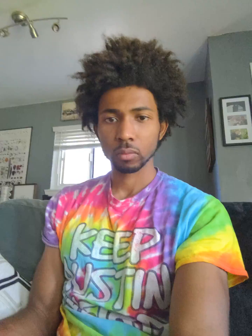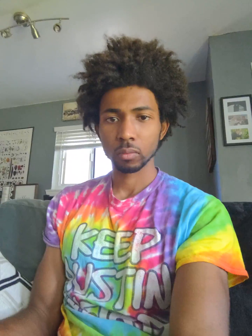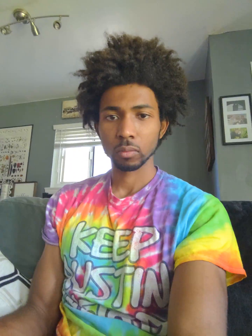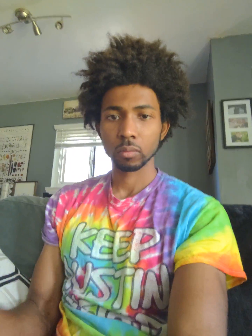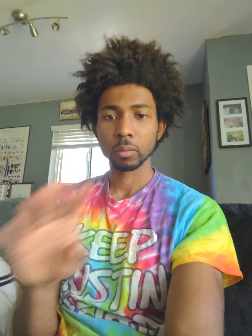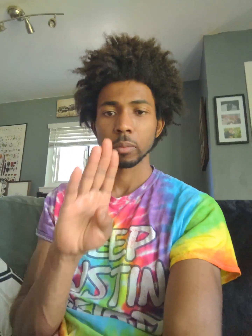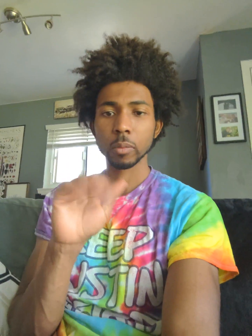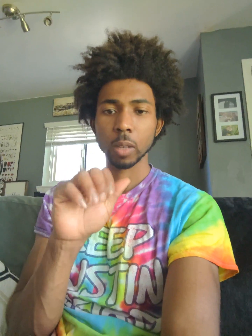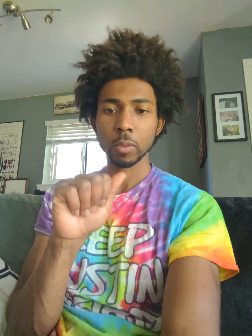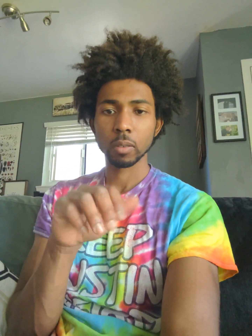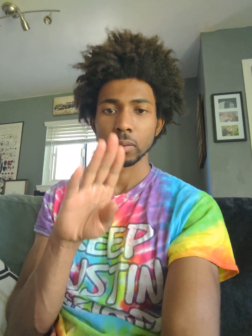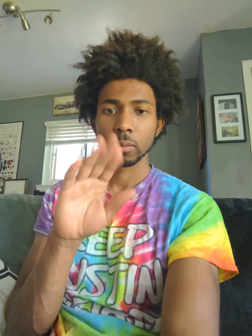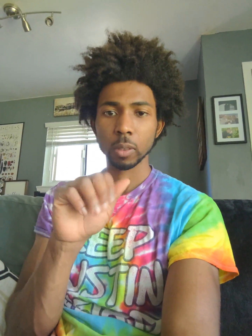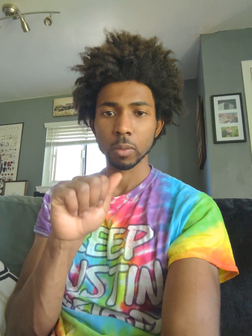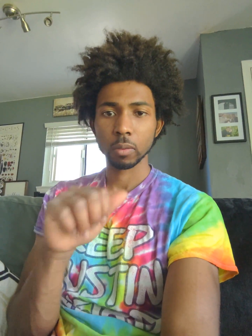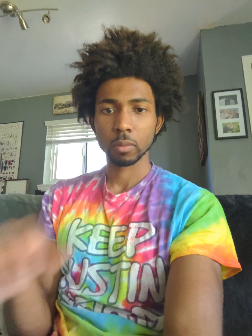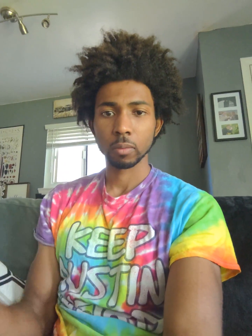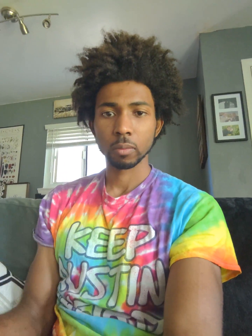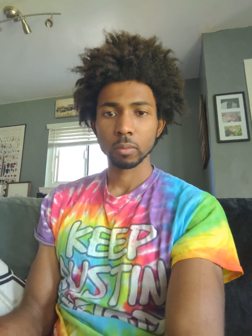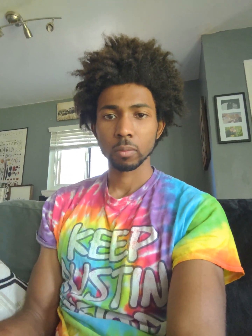baa baa